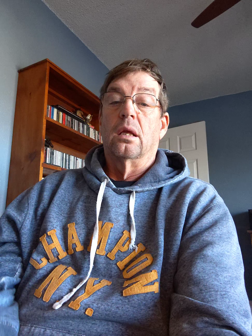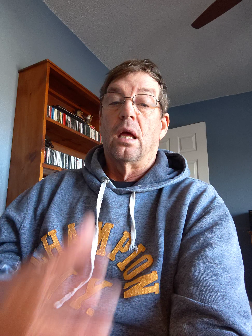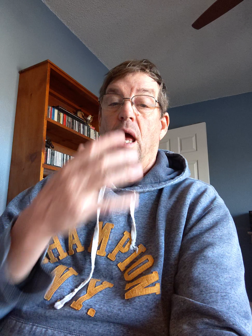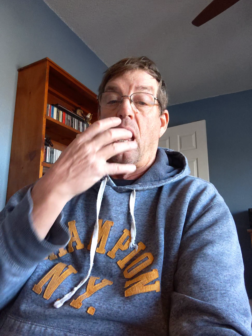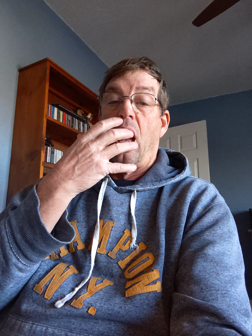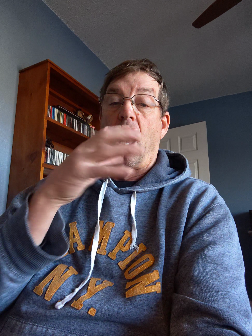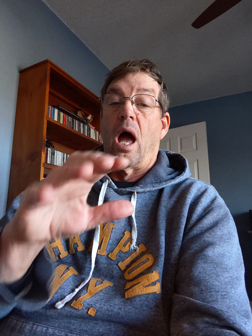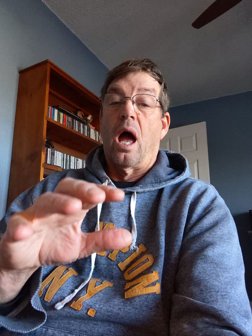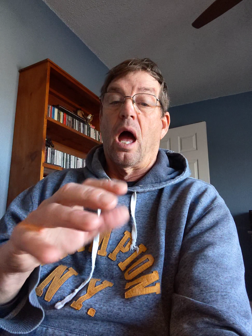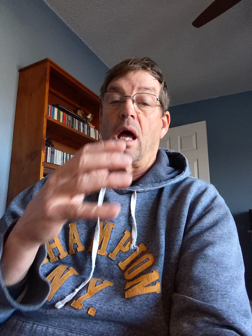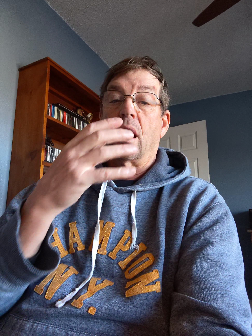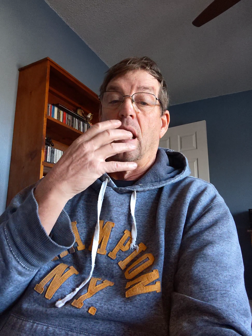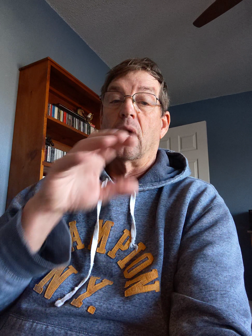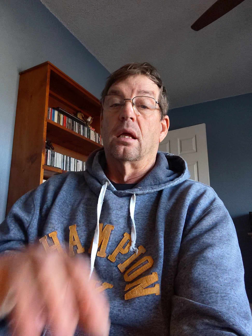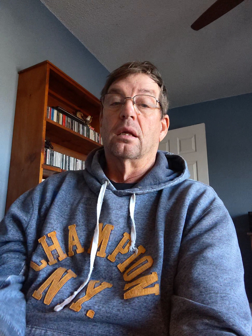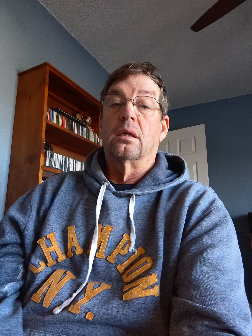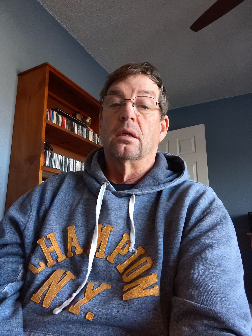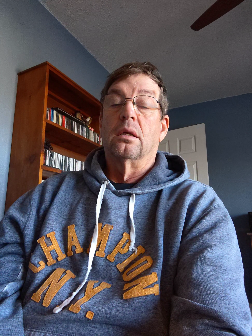hot